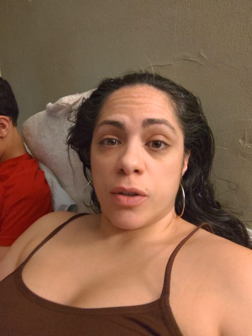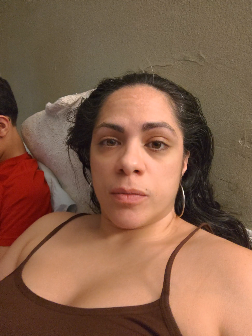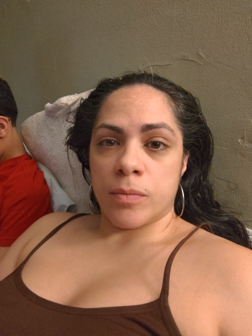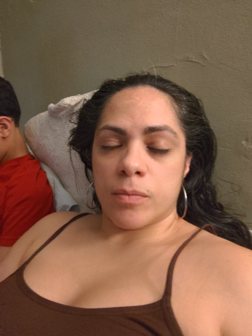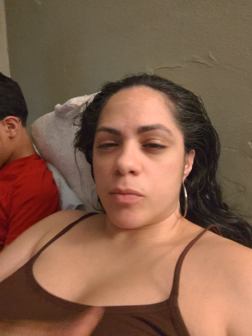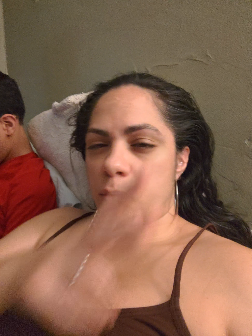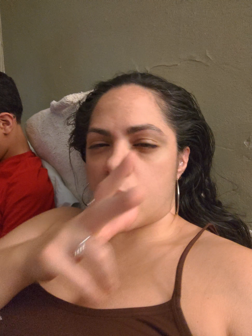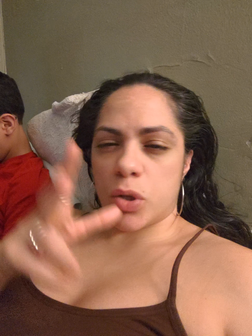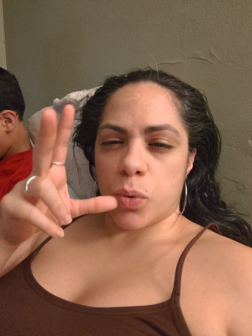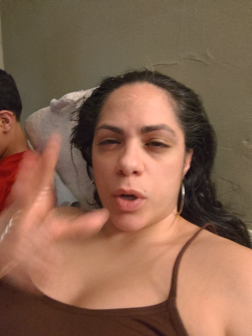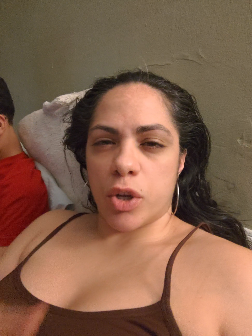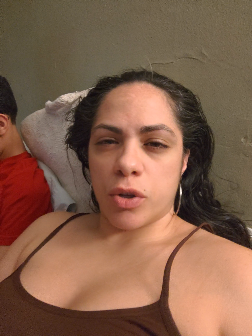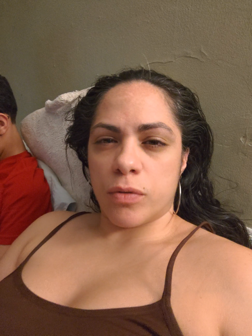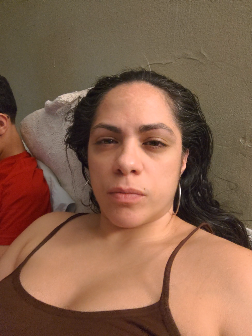underwear